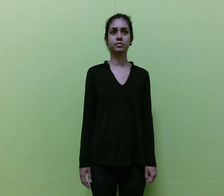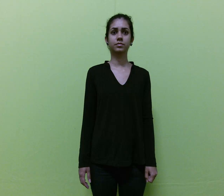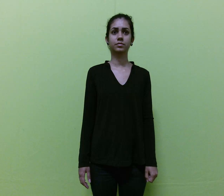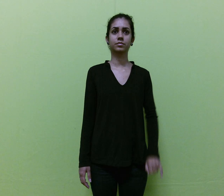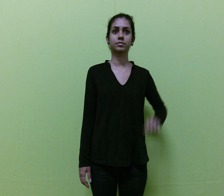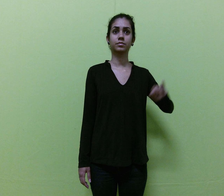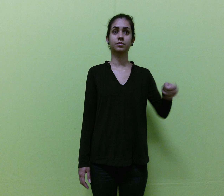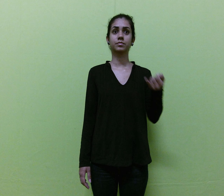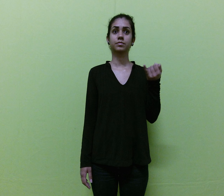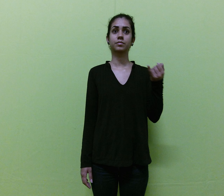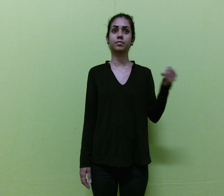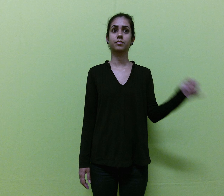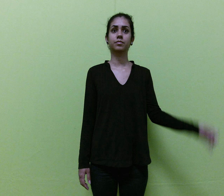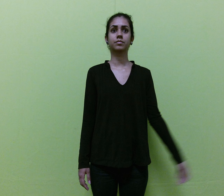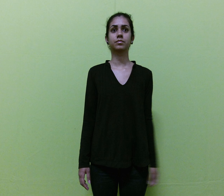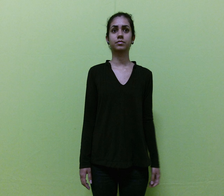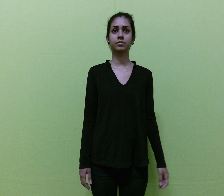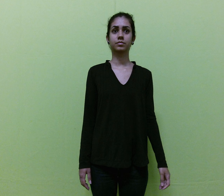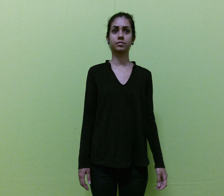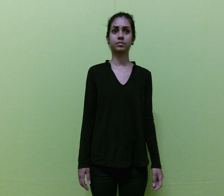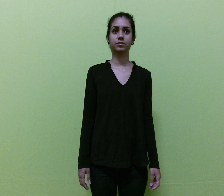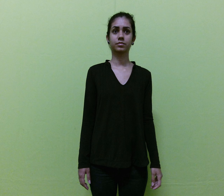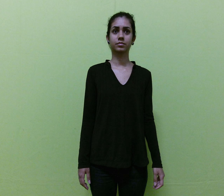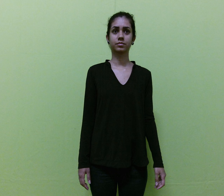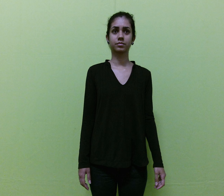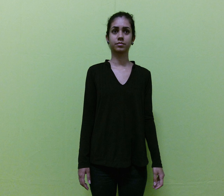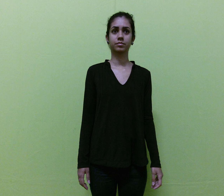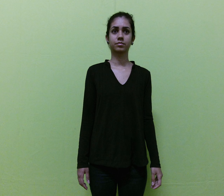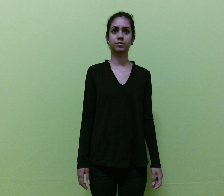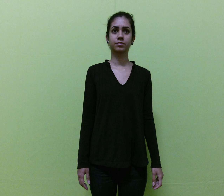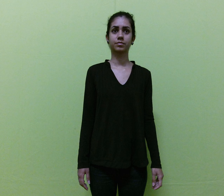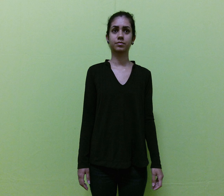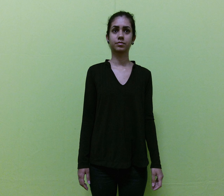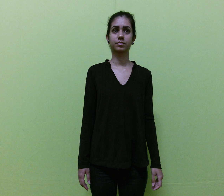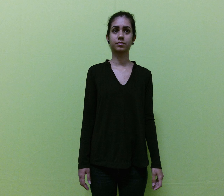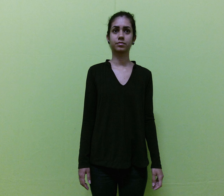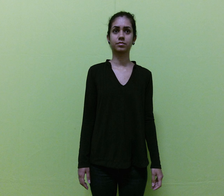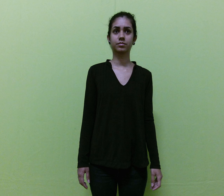aproveitar